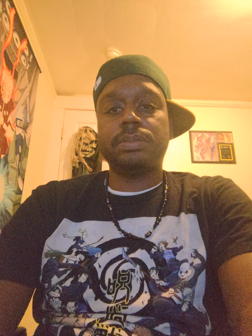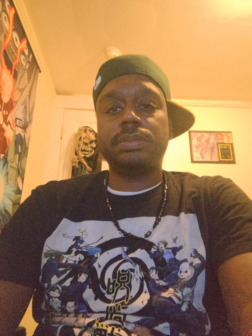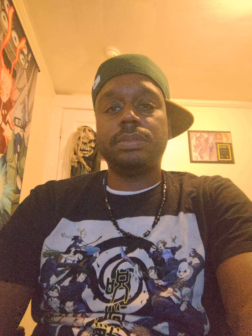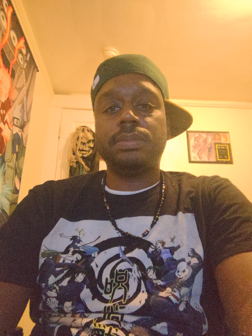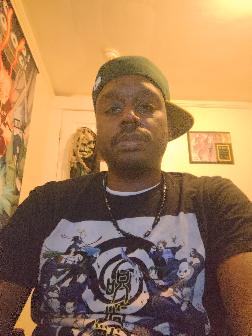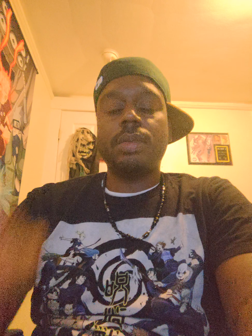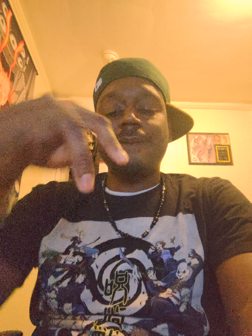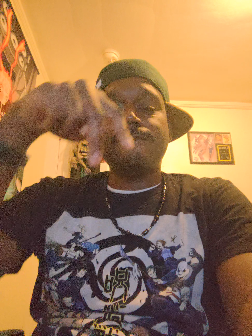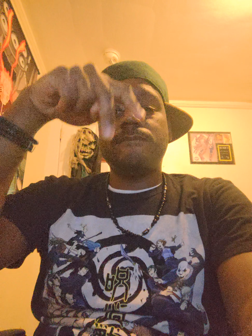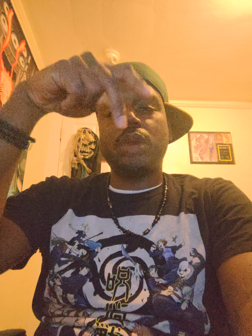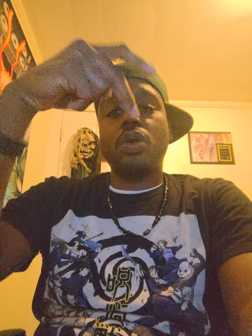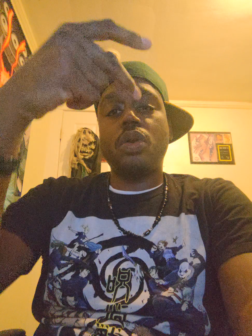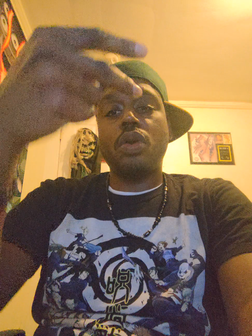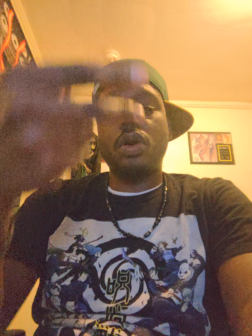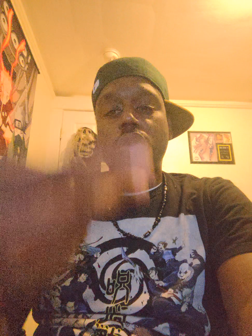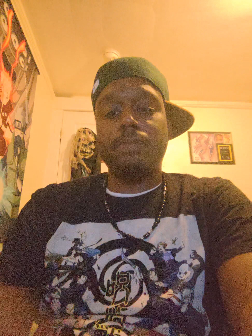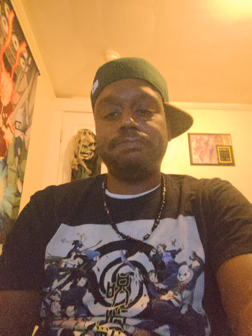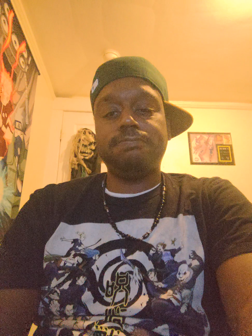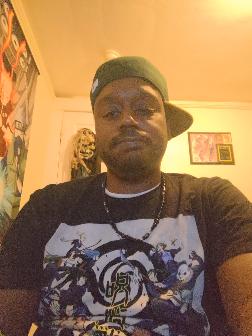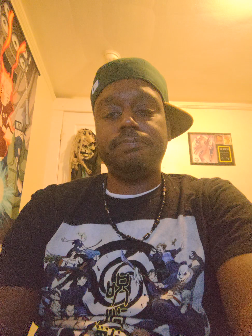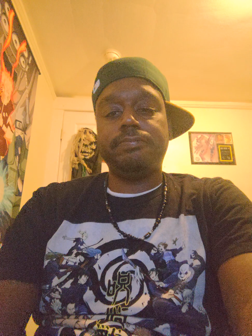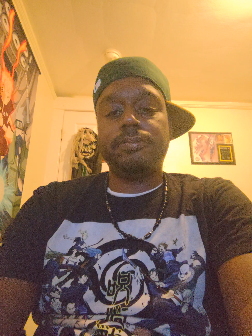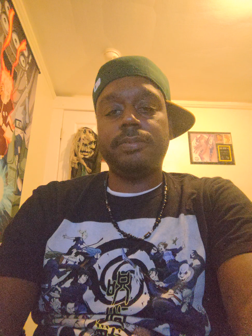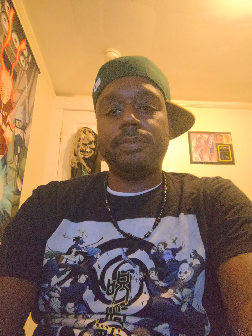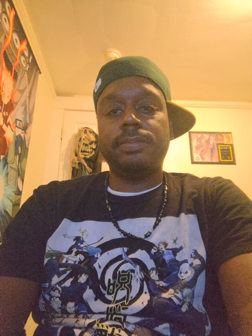fall